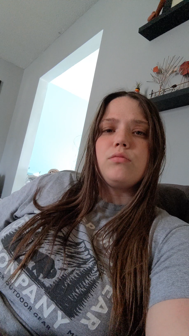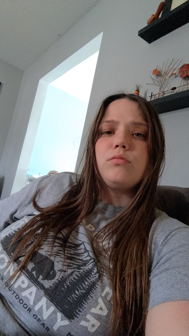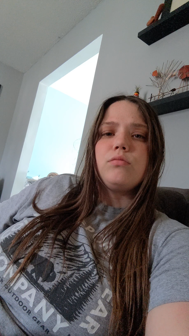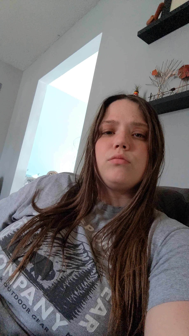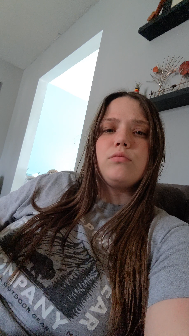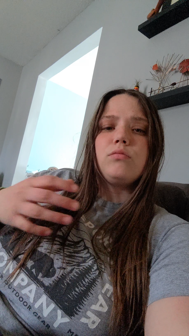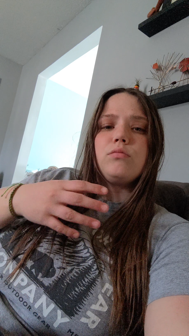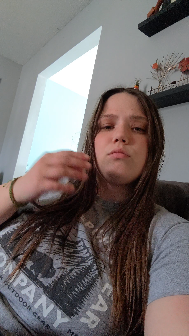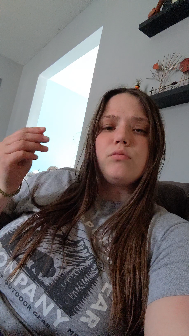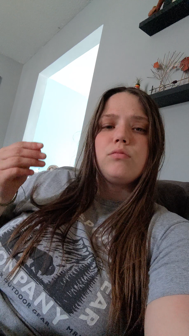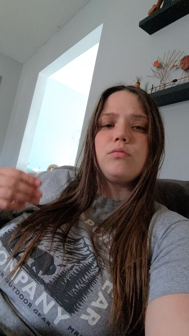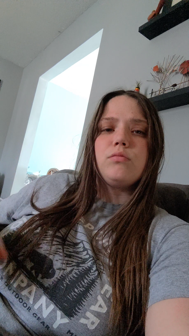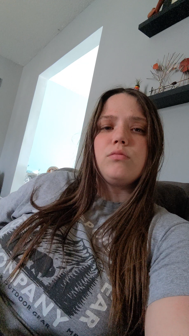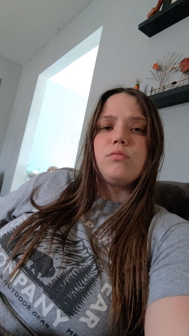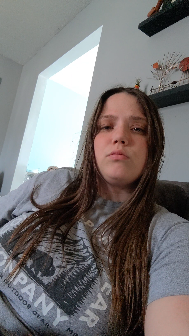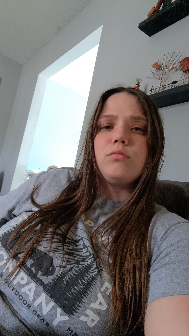and